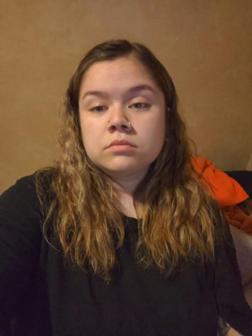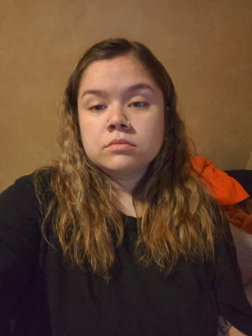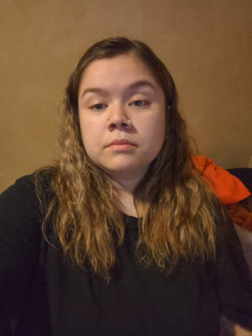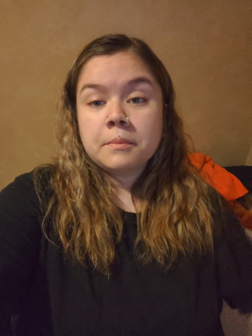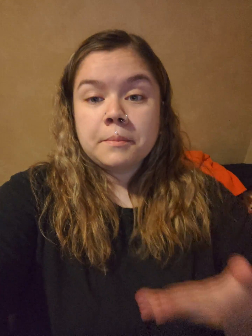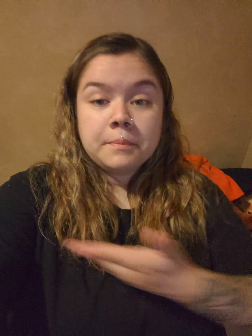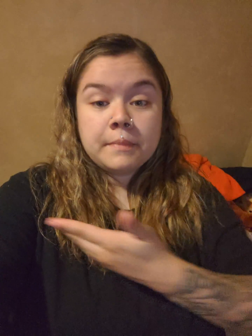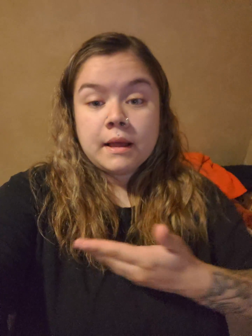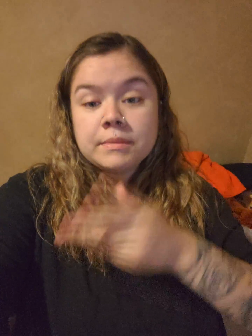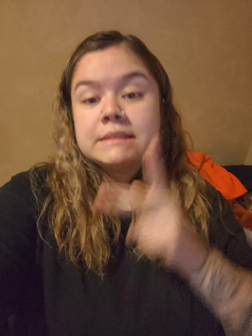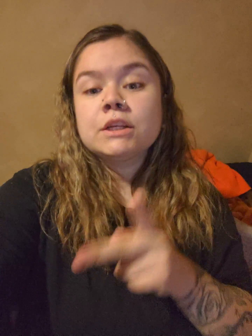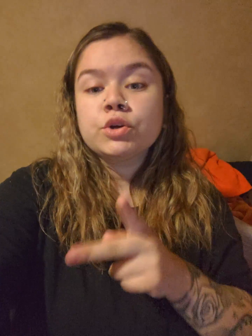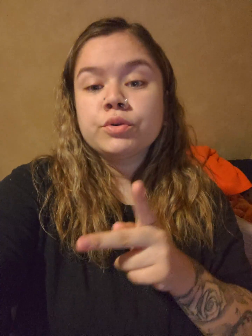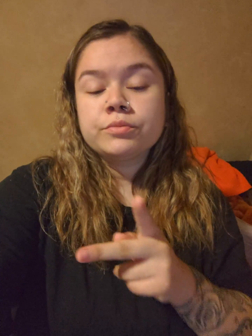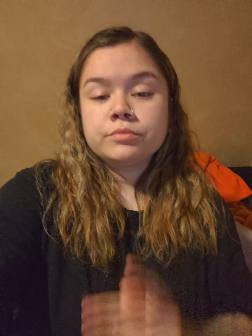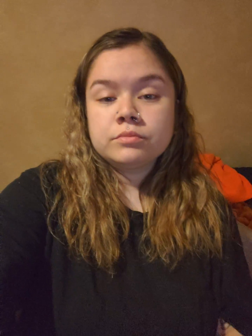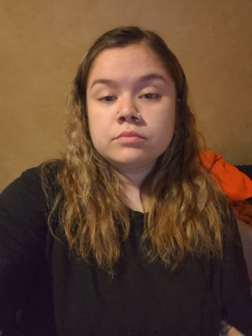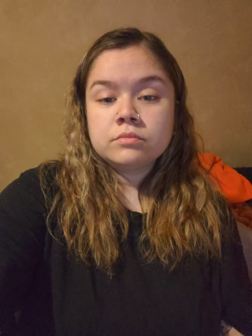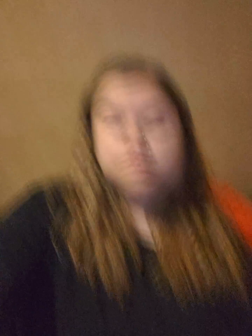babysitter